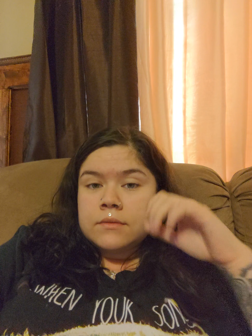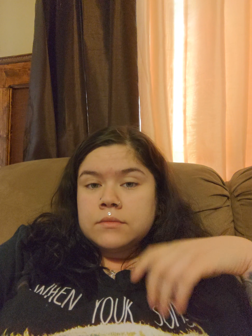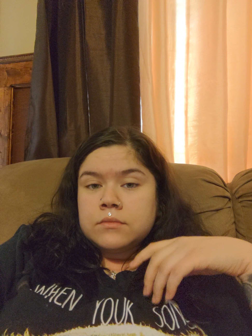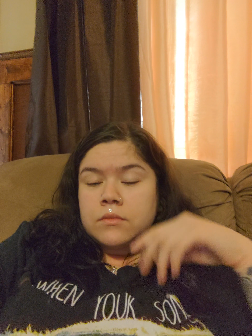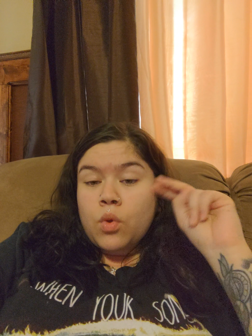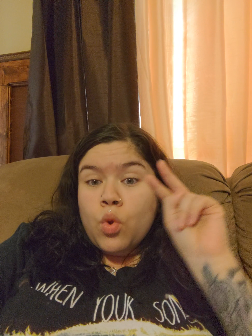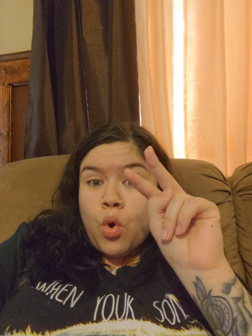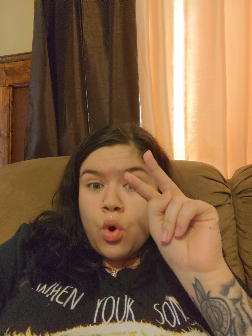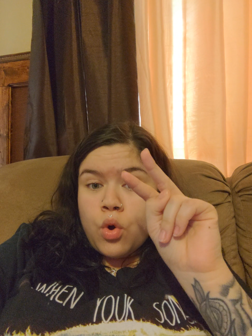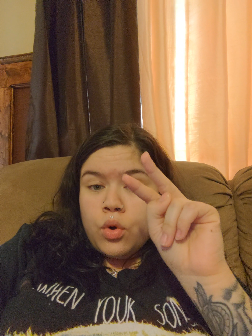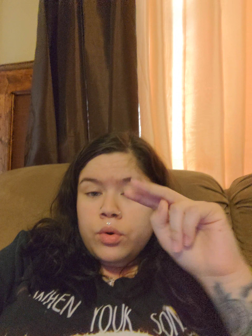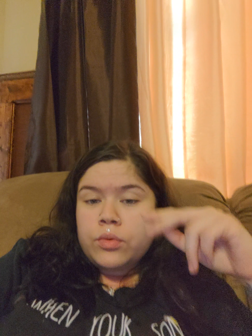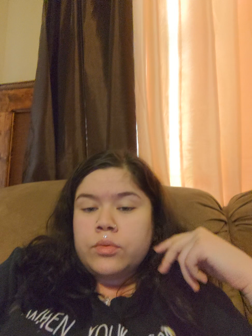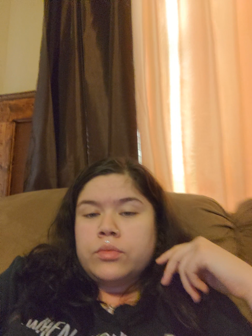look